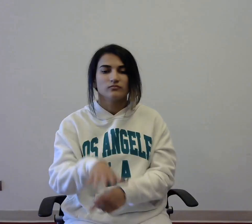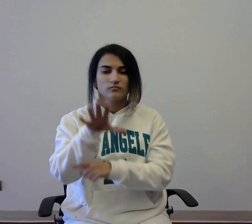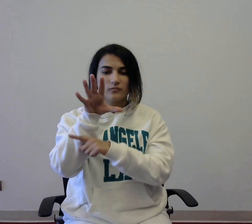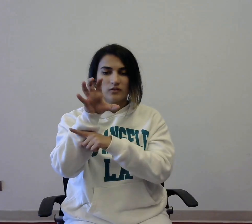çəkmək